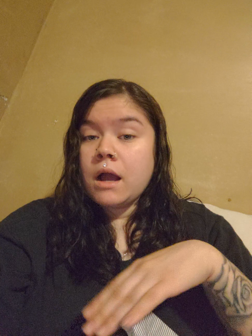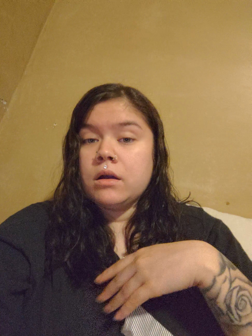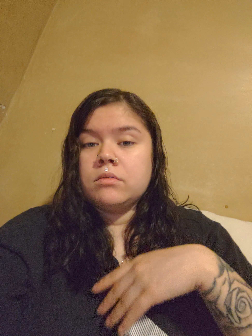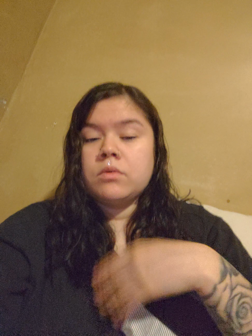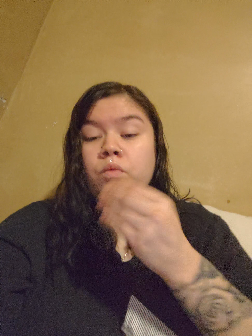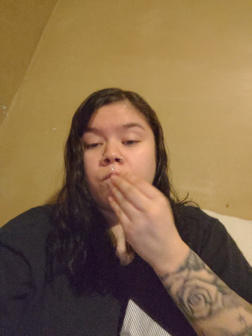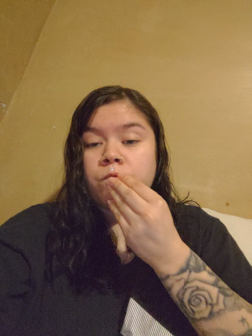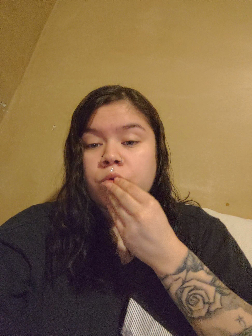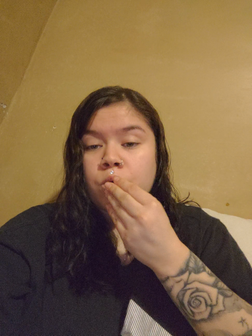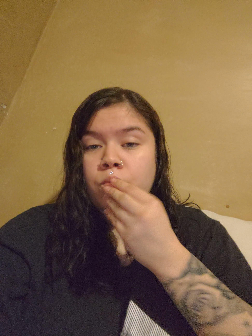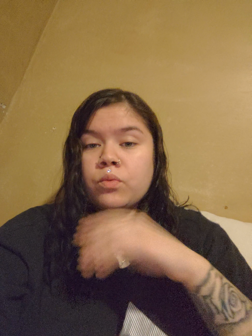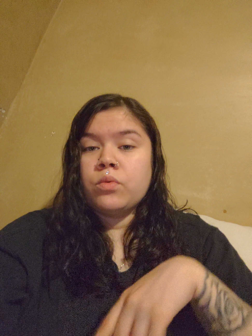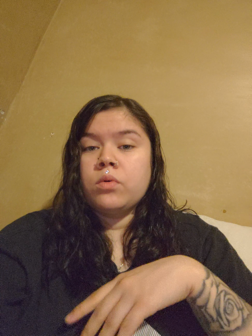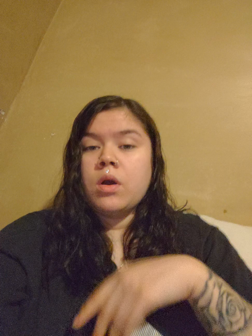food